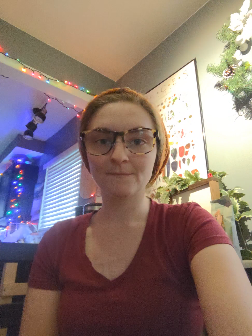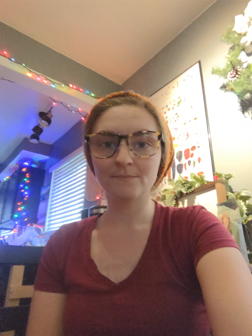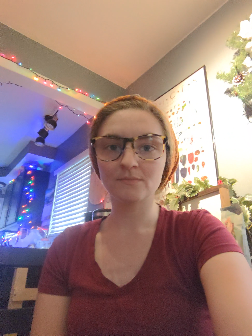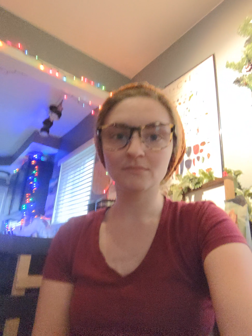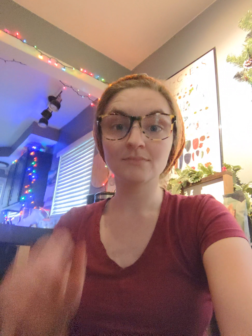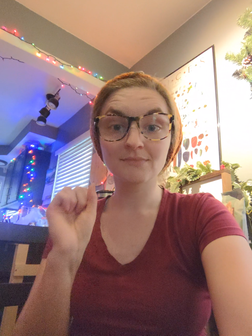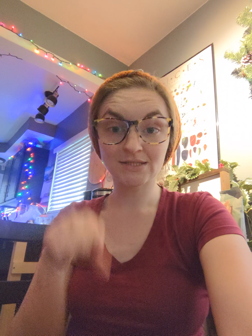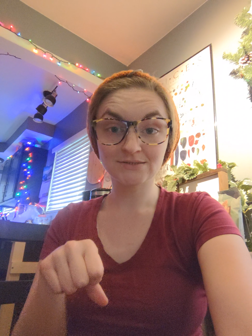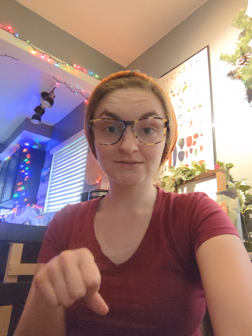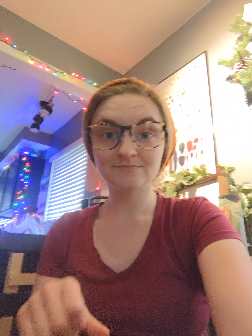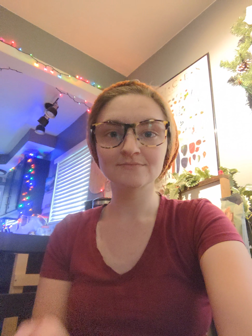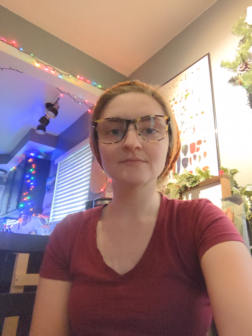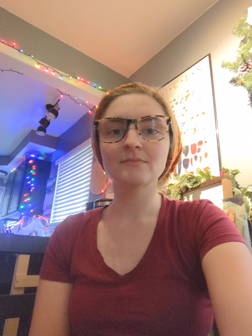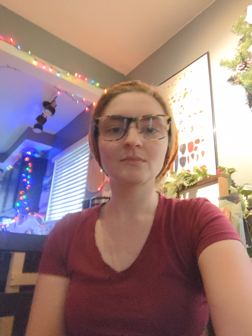can